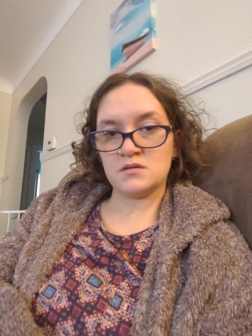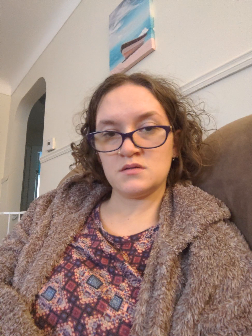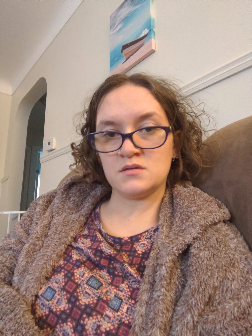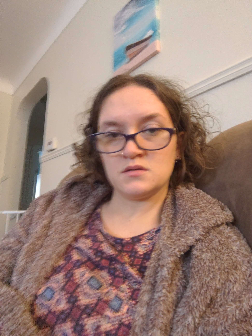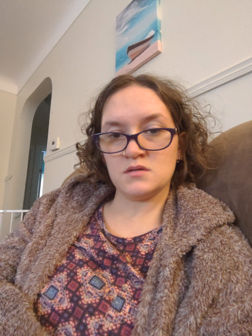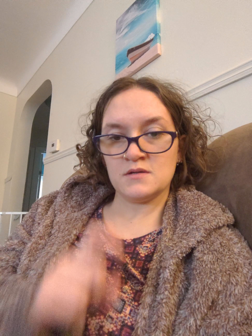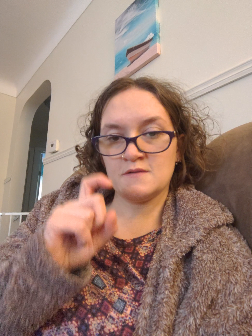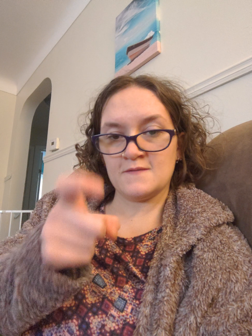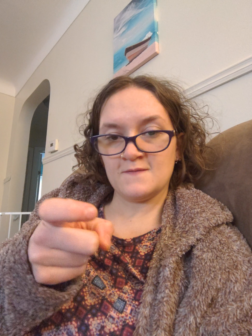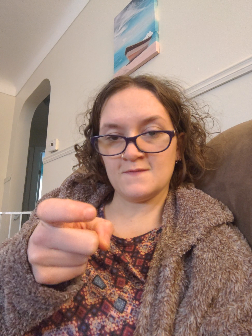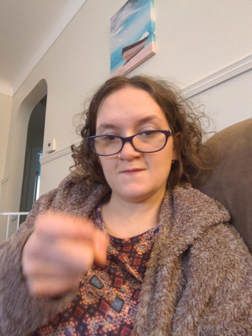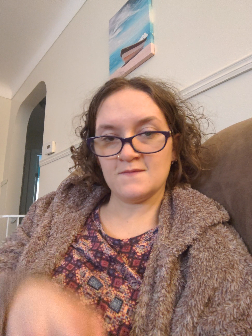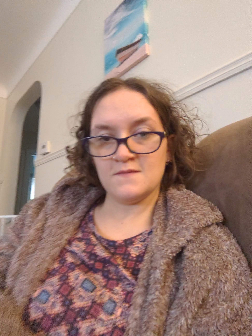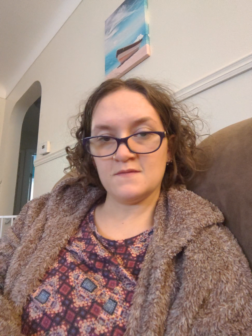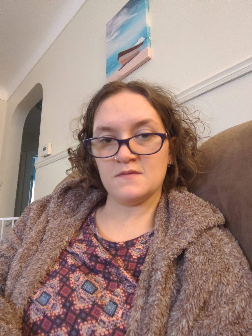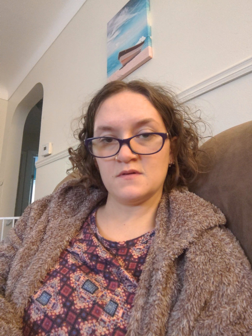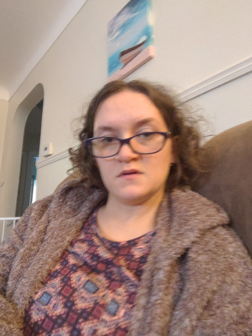gift